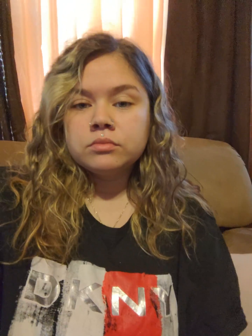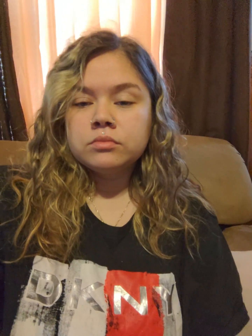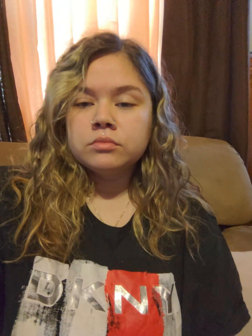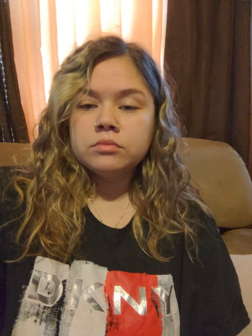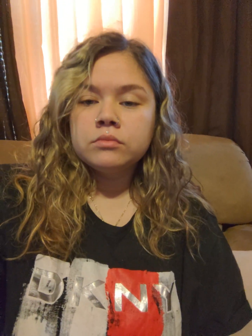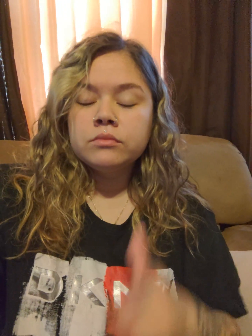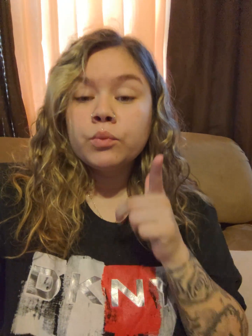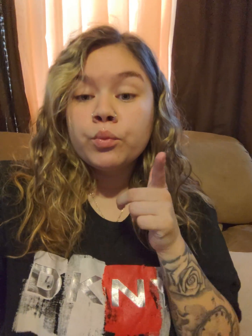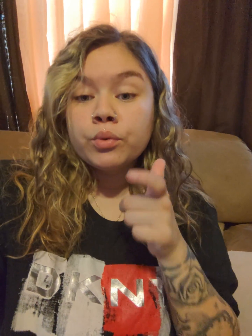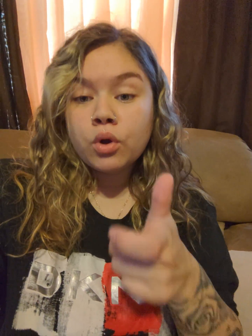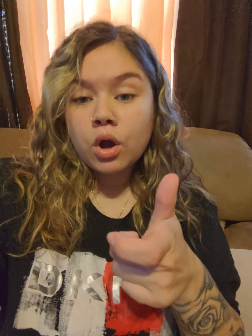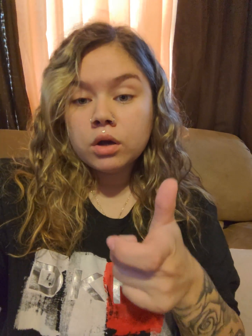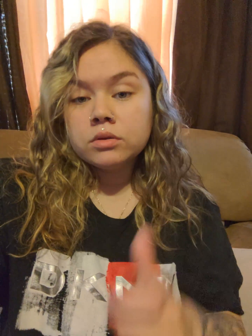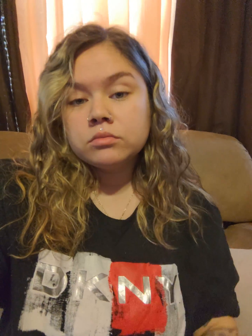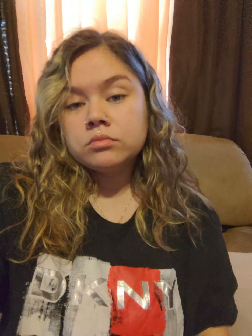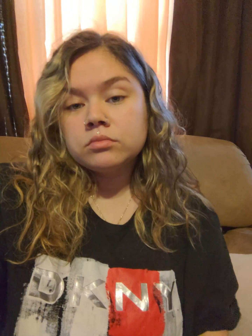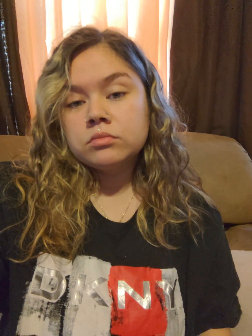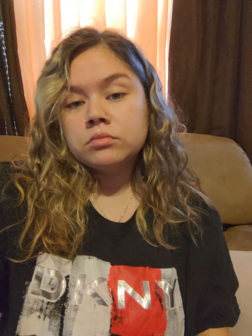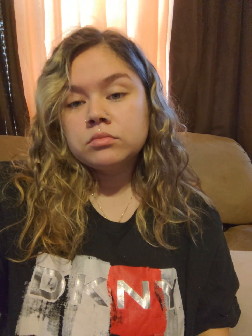run